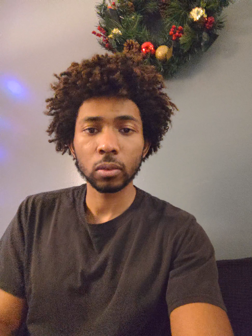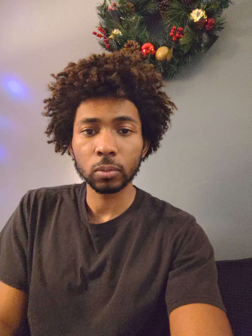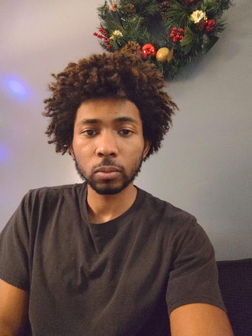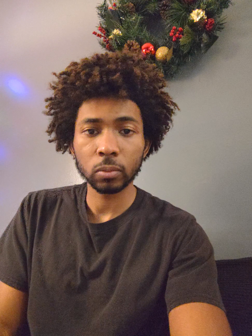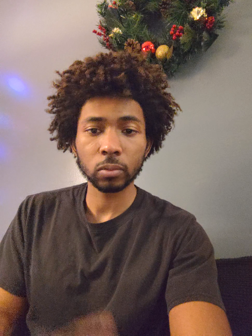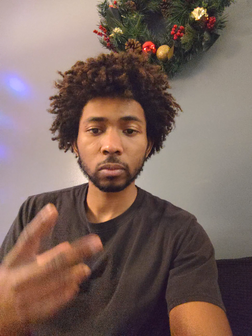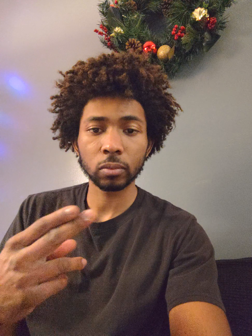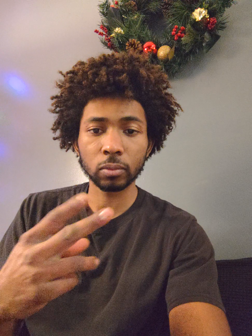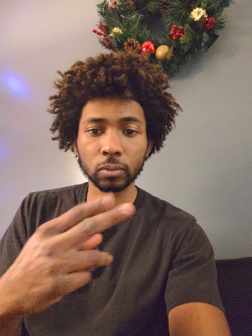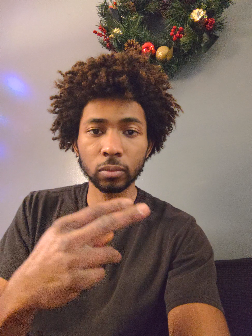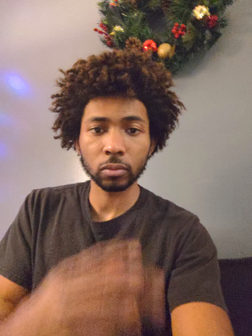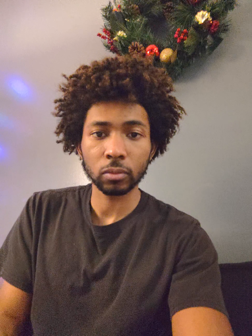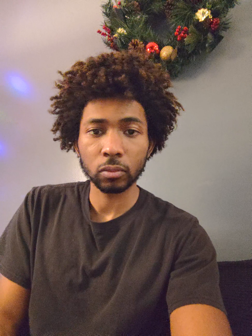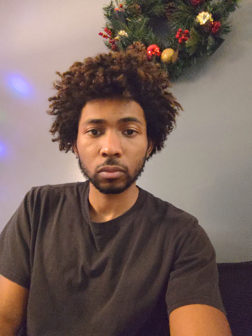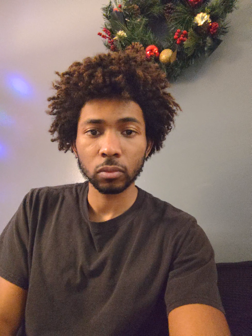cut